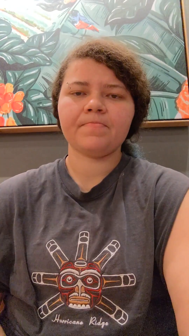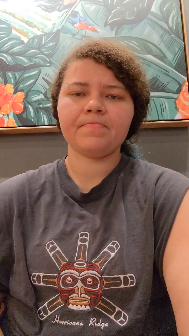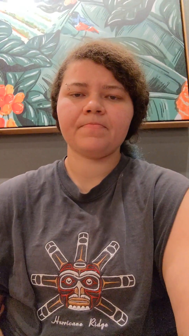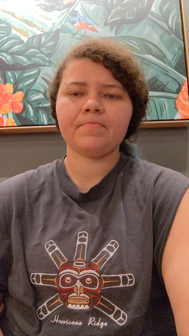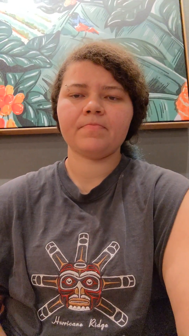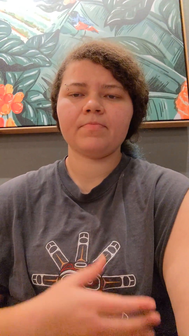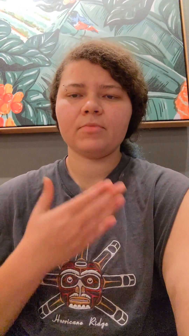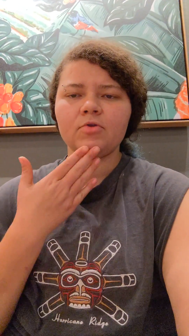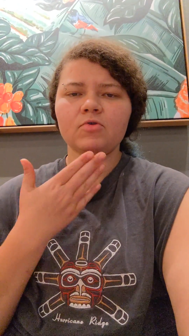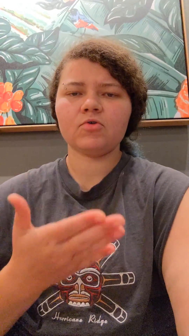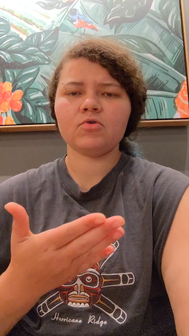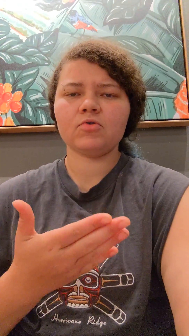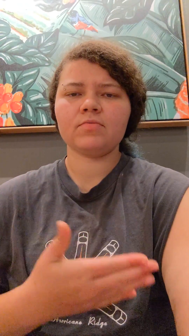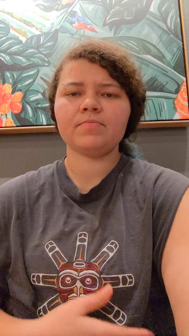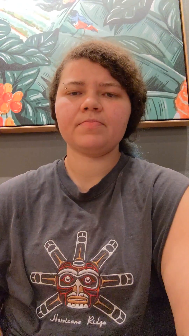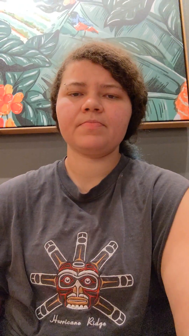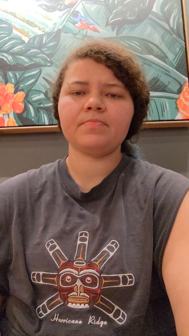good